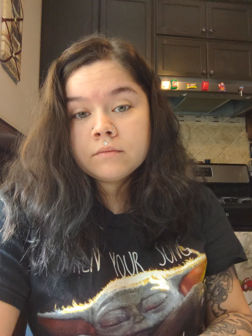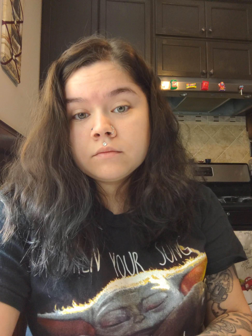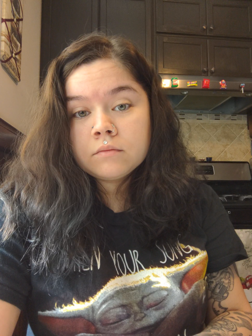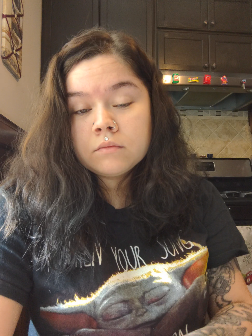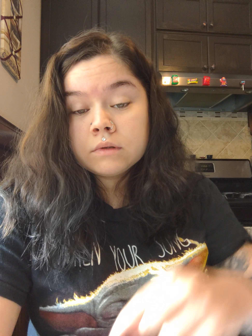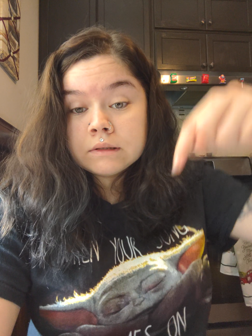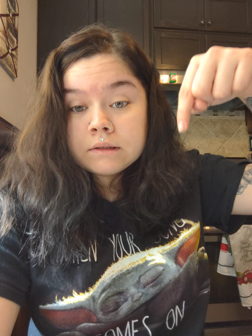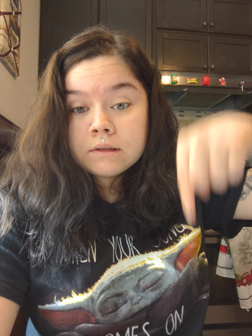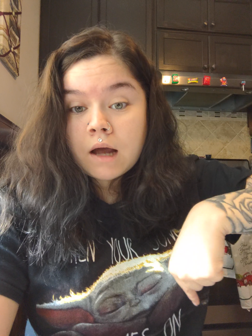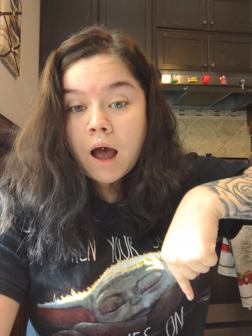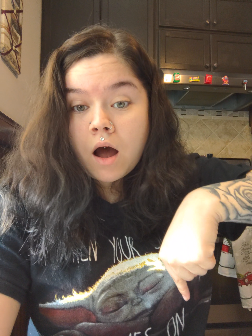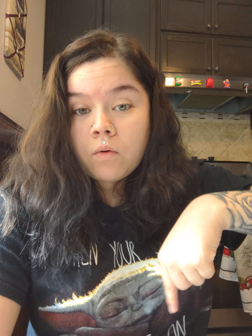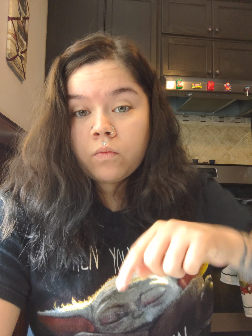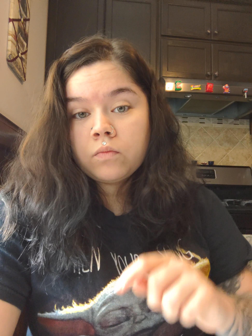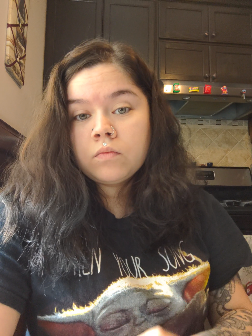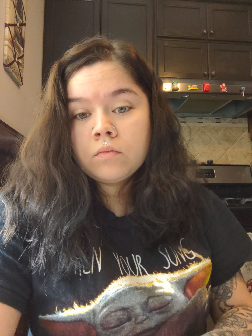down